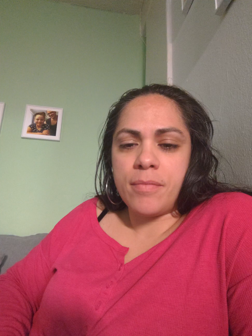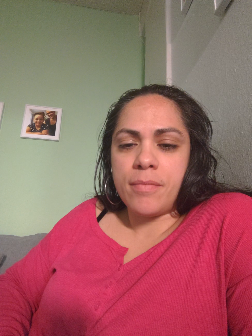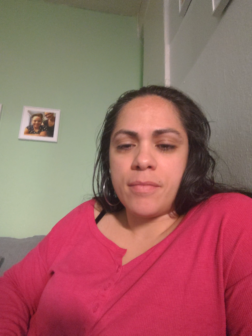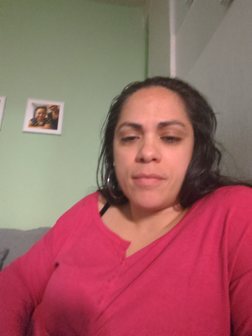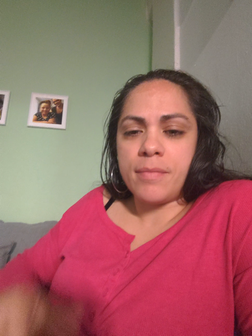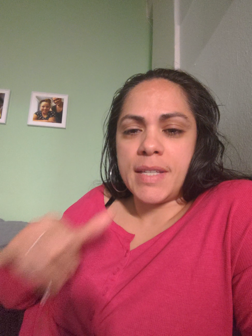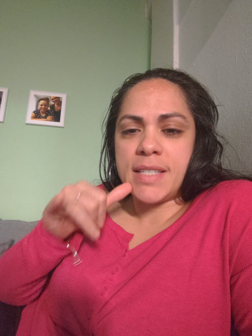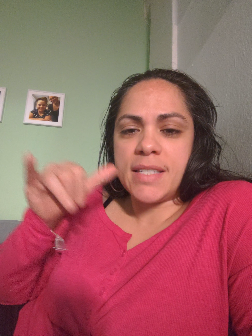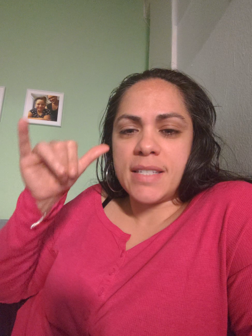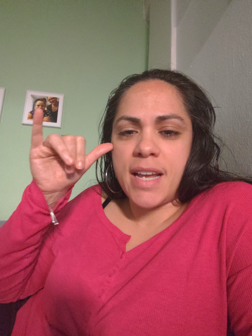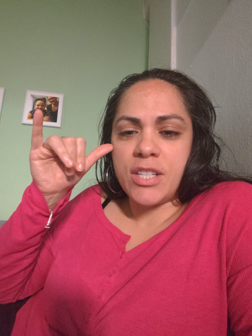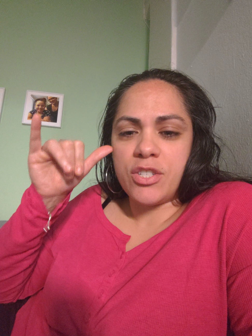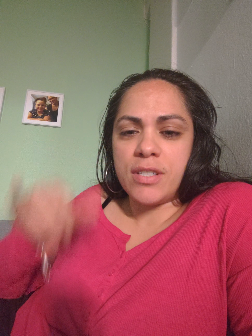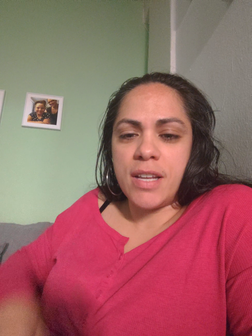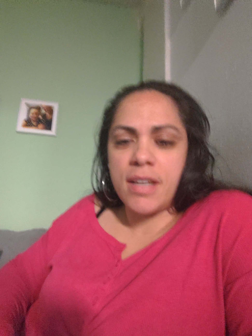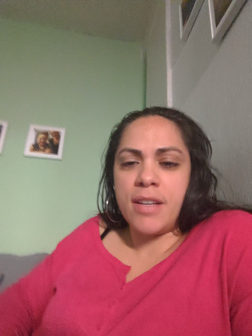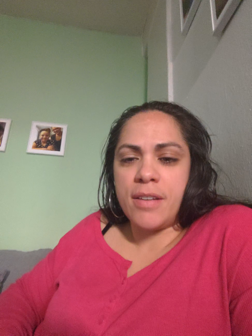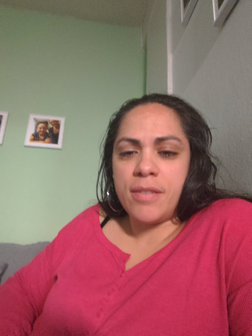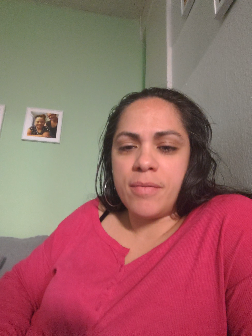yesterday